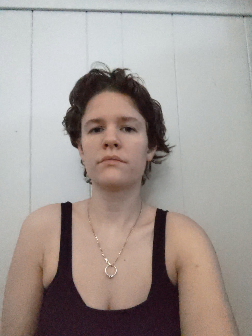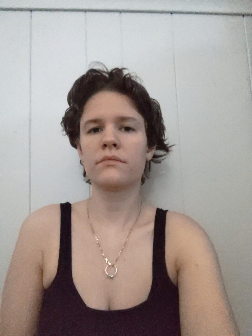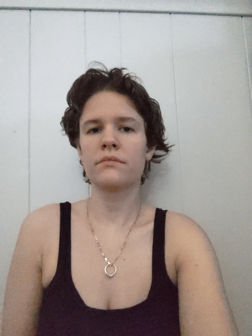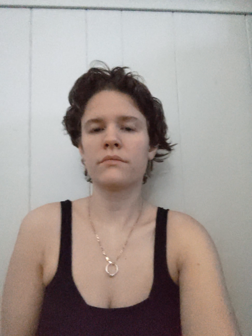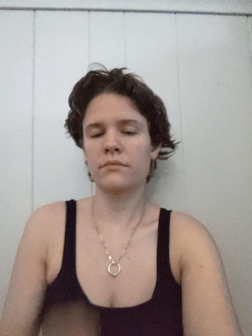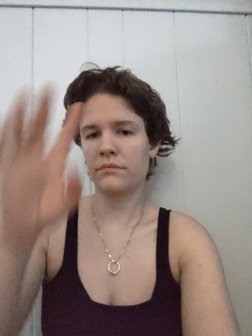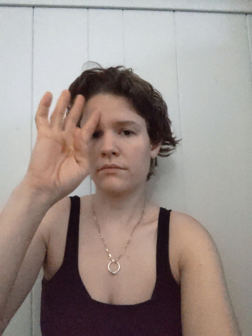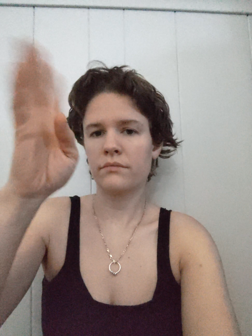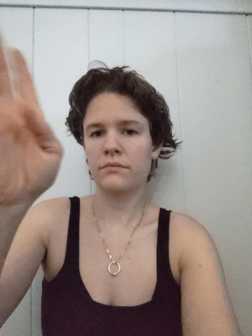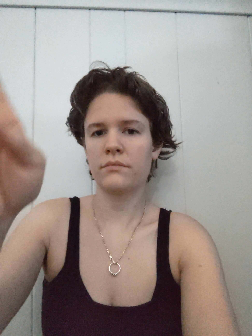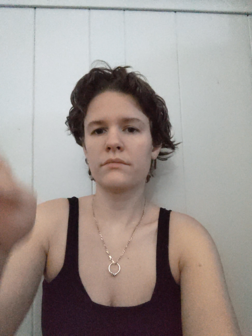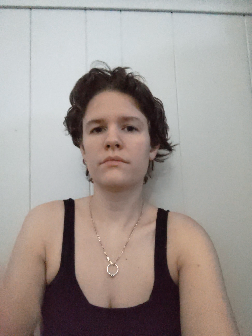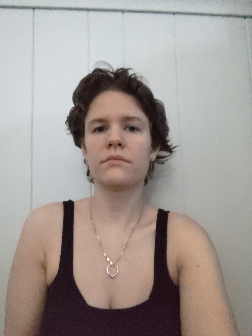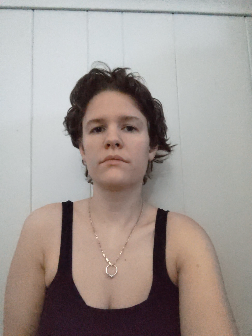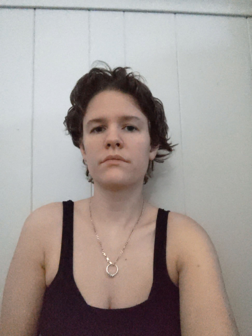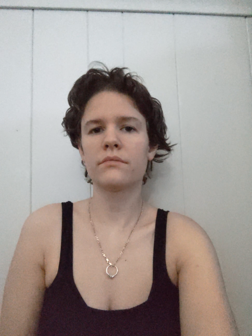pretend